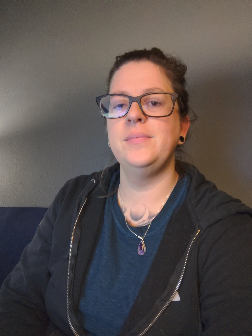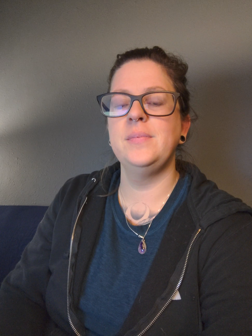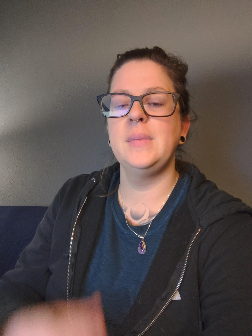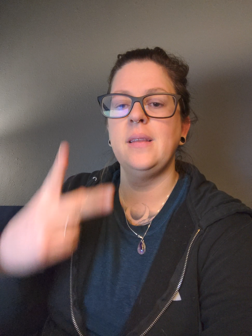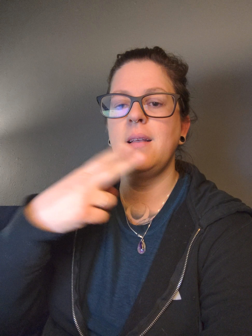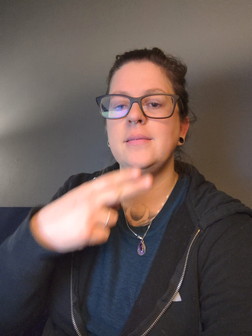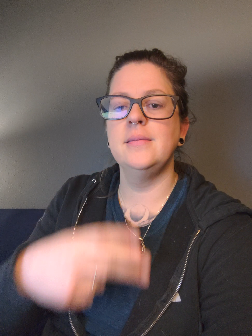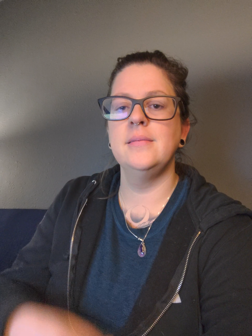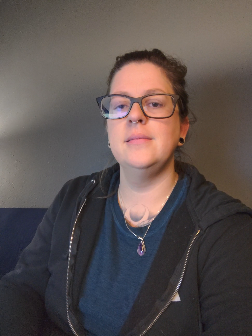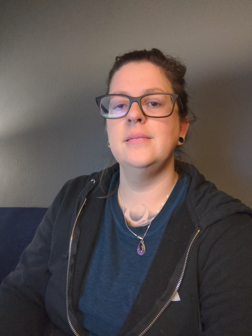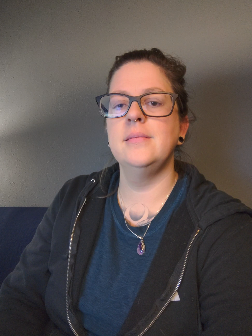cut